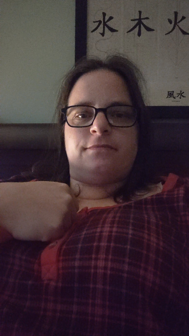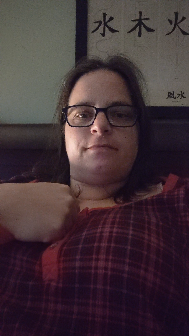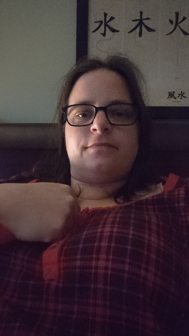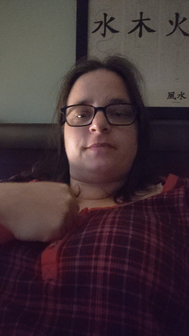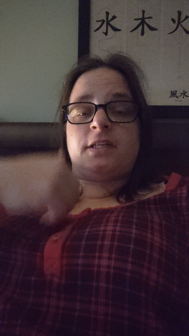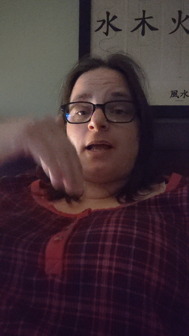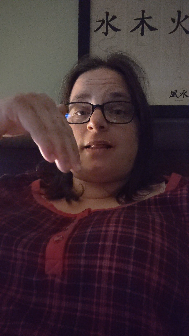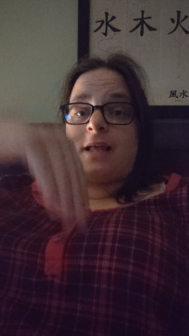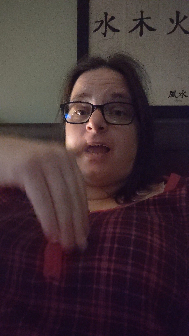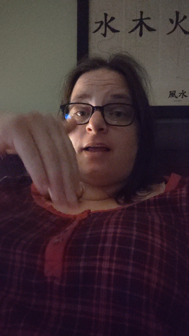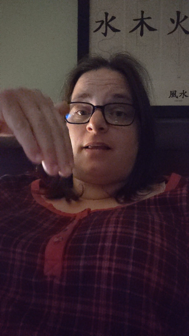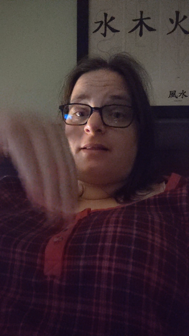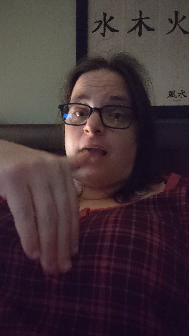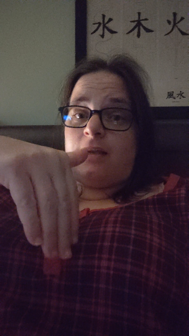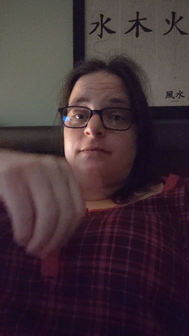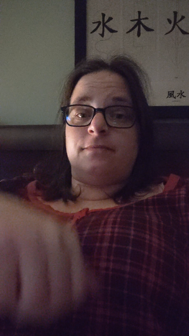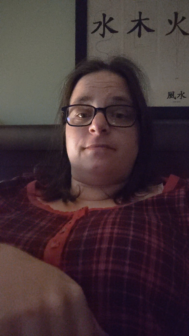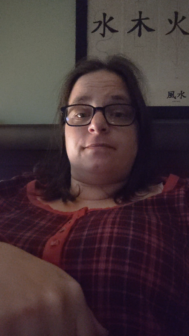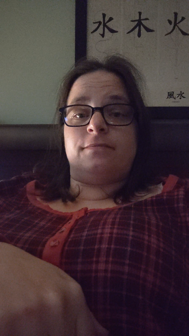night night